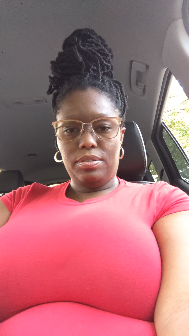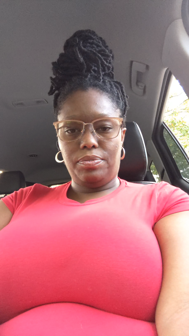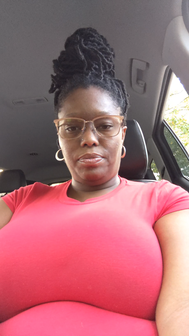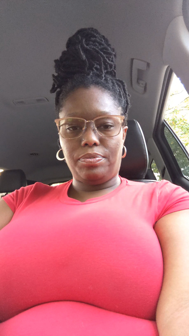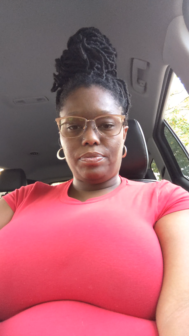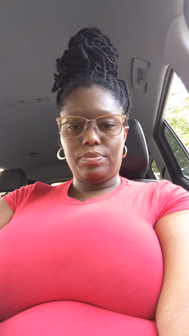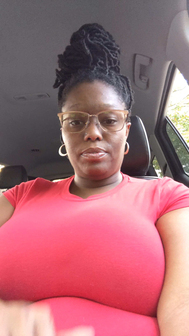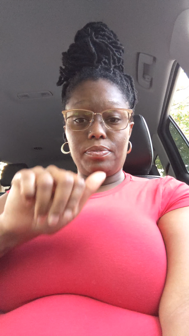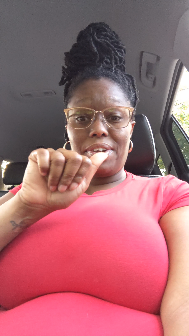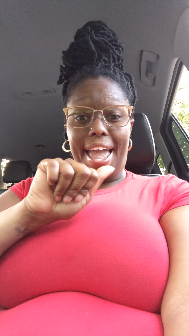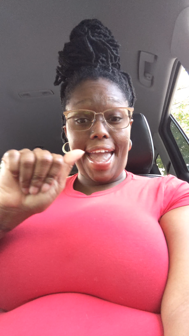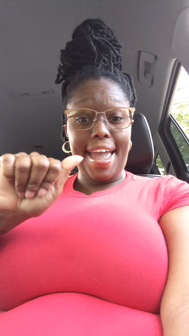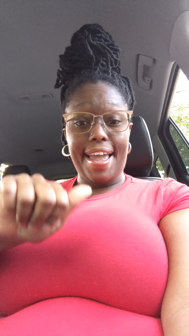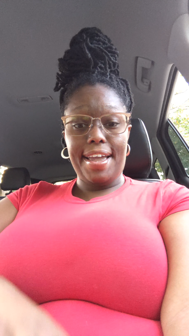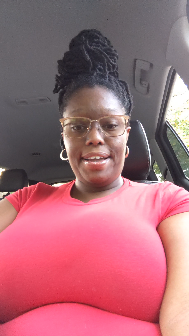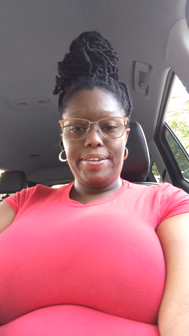a